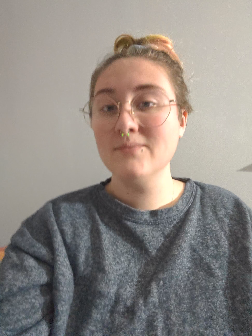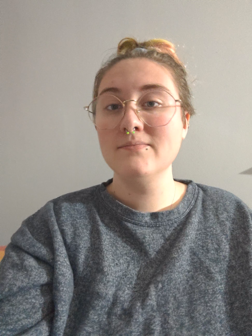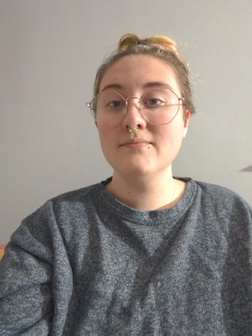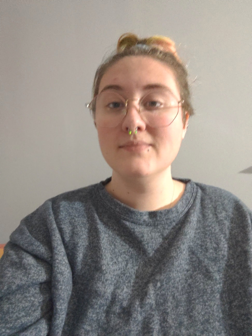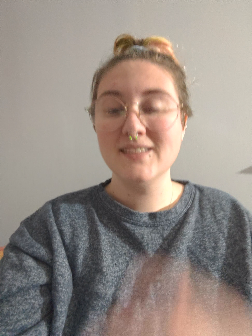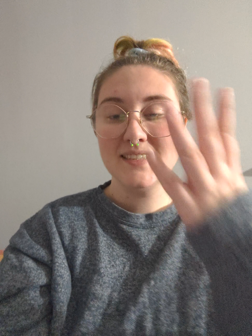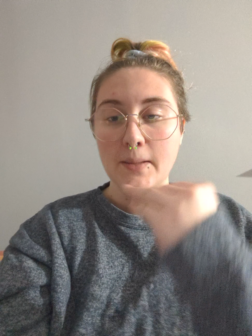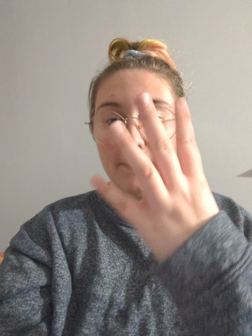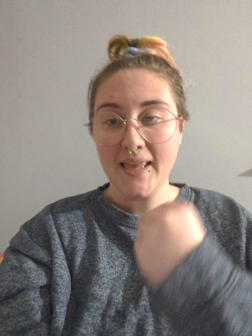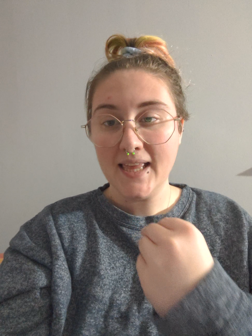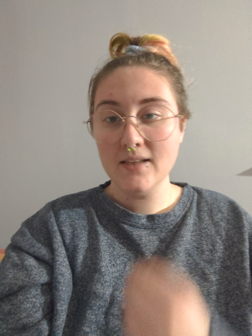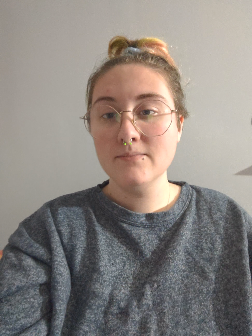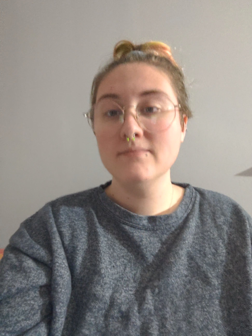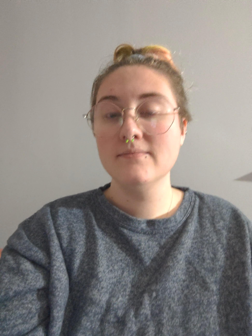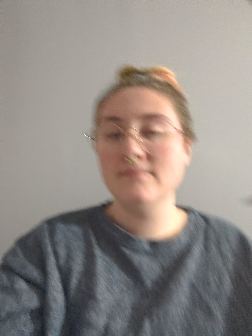sleepy